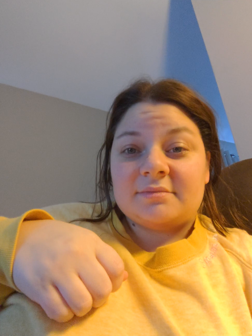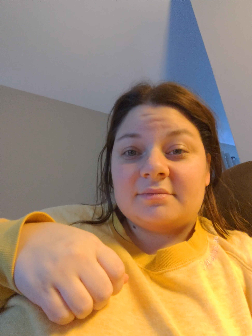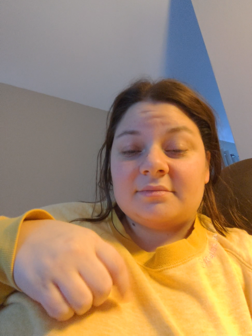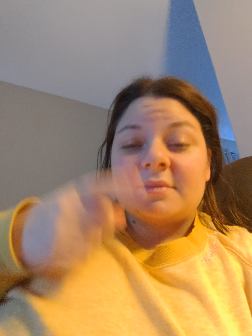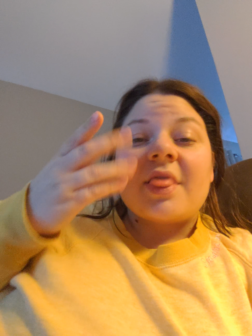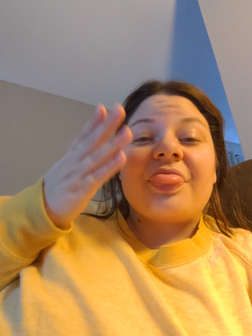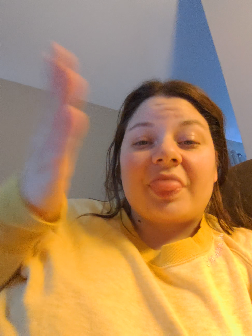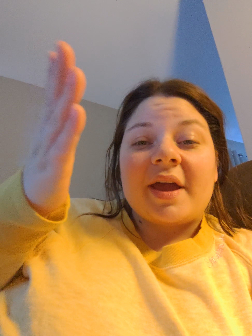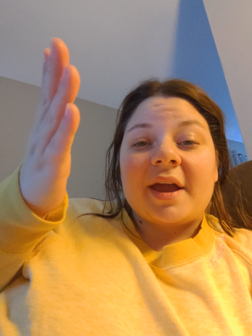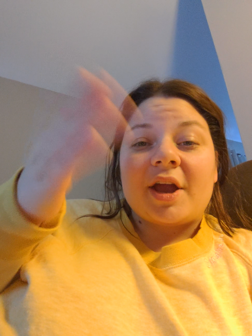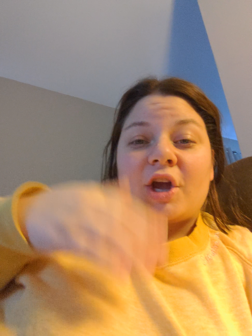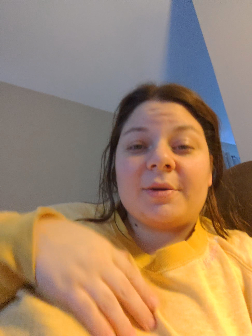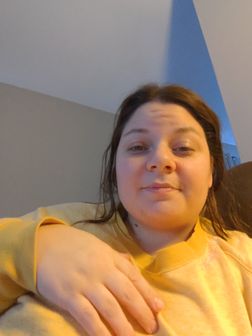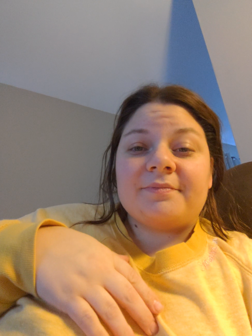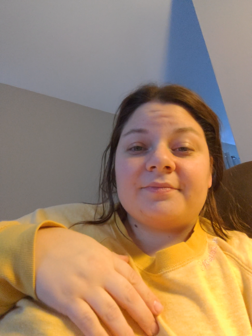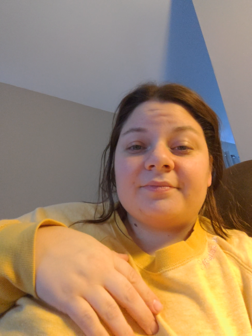there